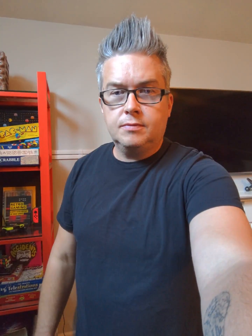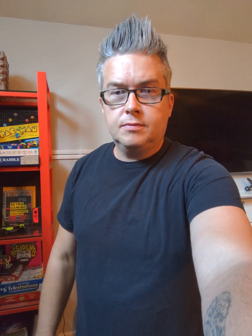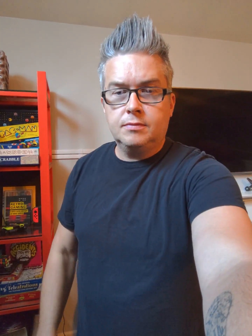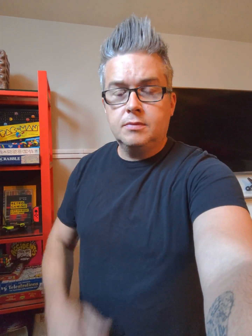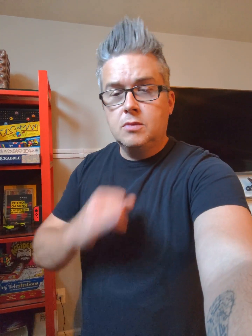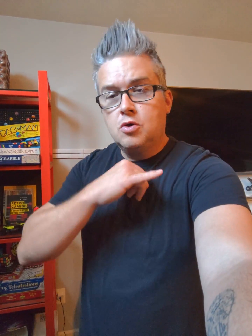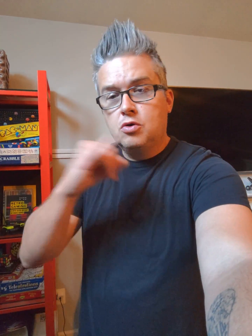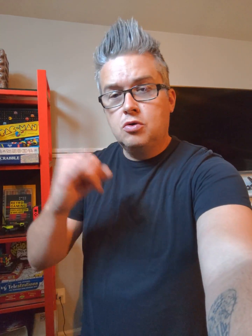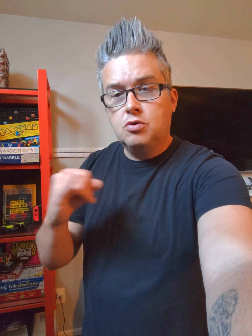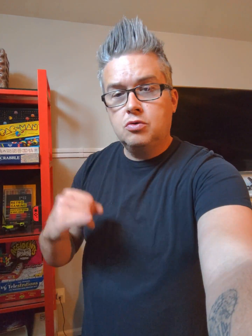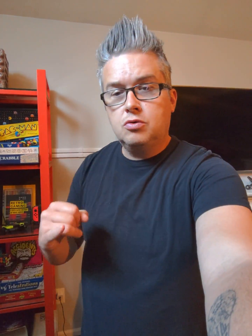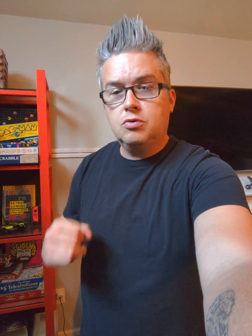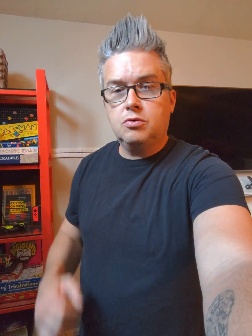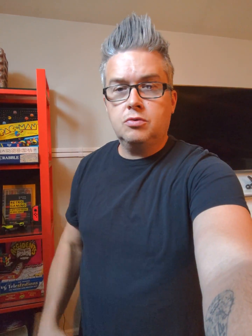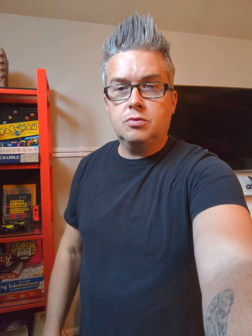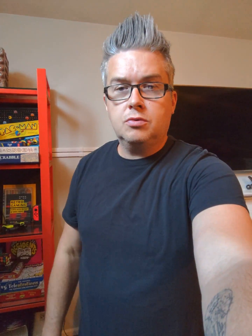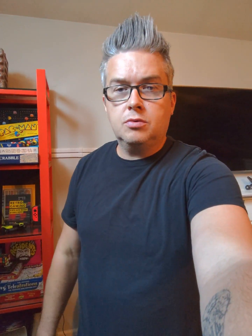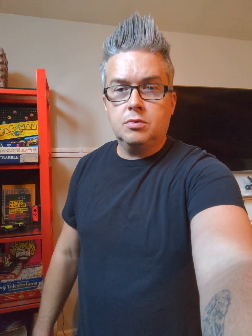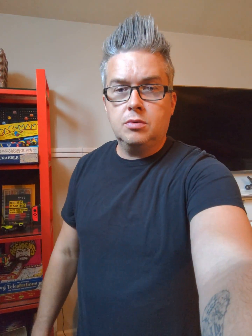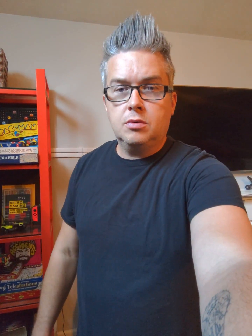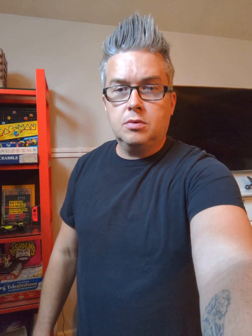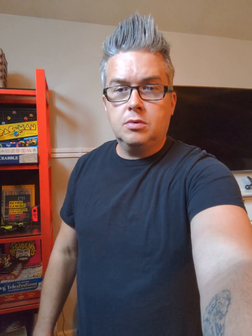draw